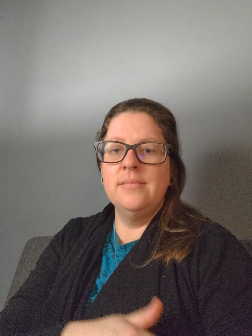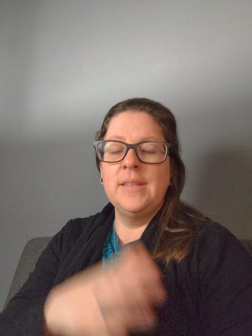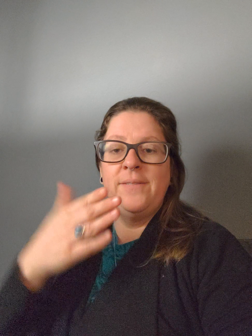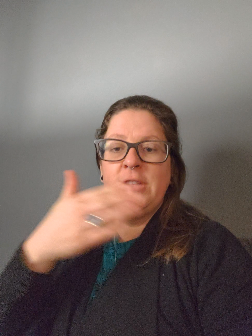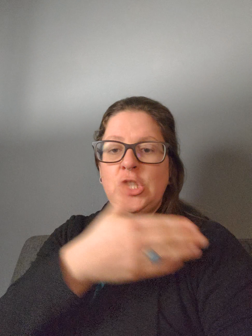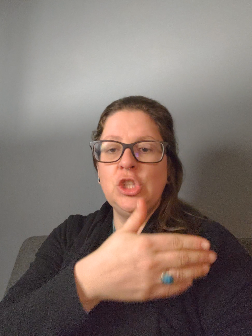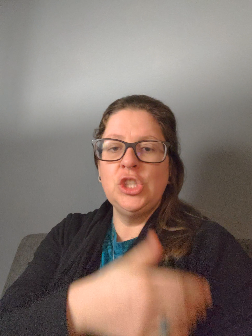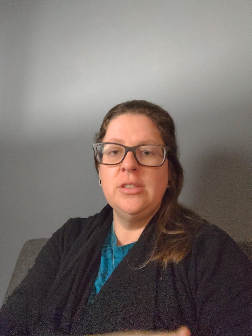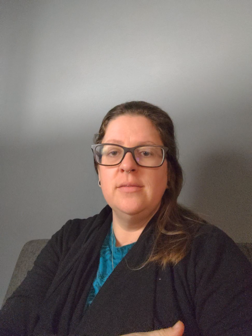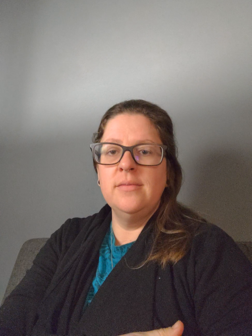fish